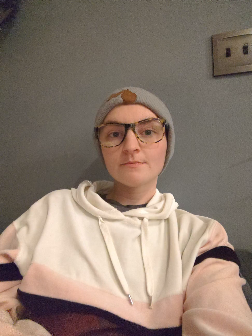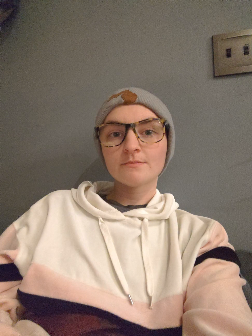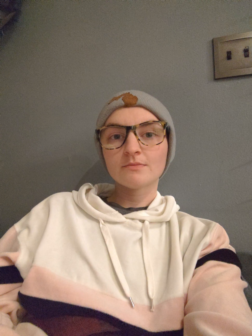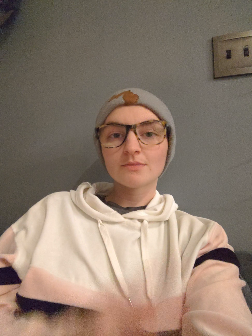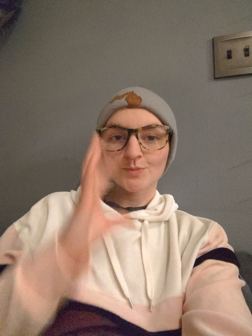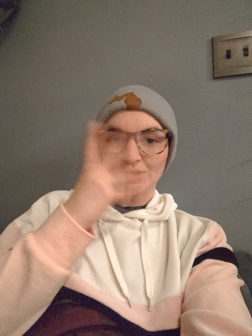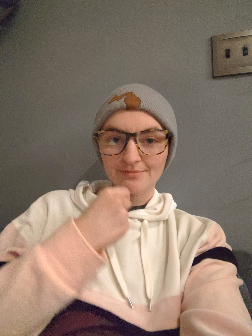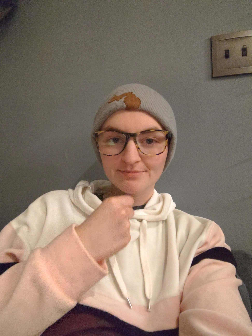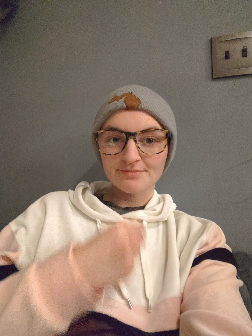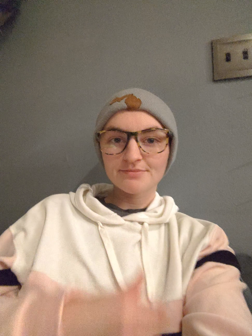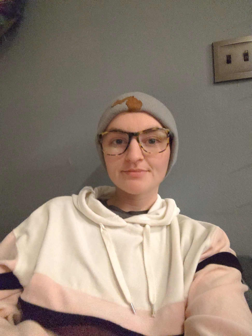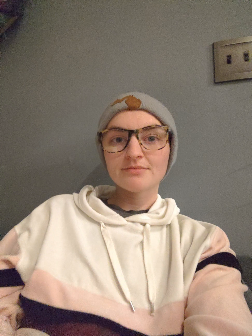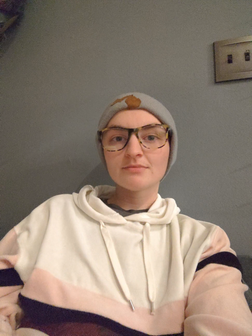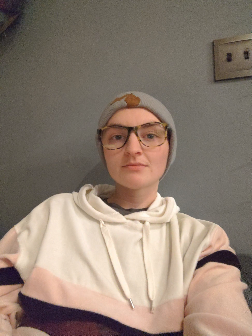pretty